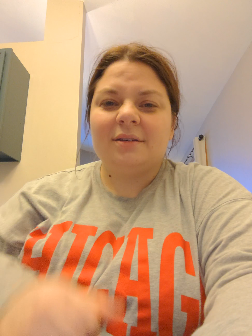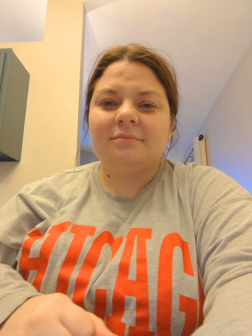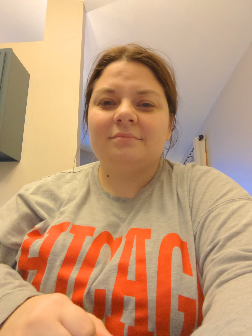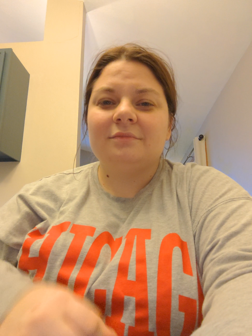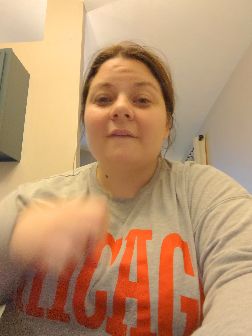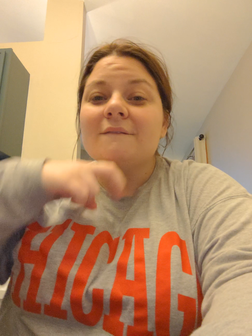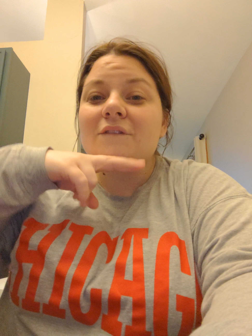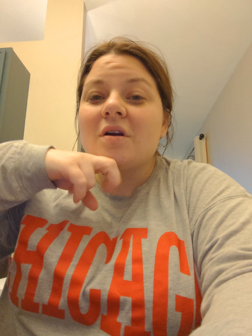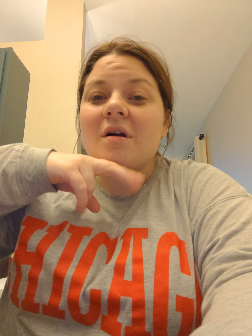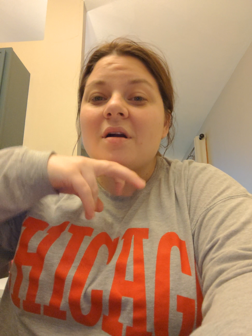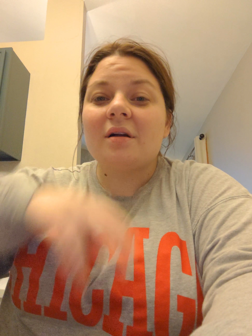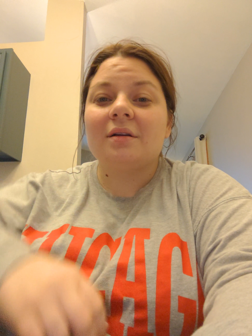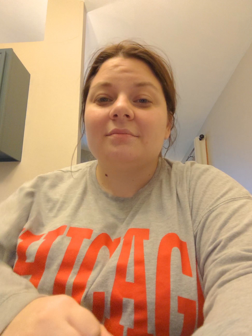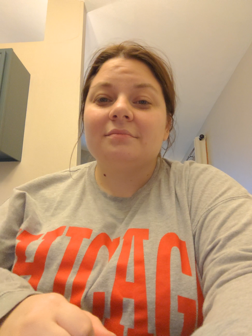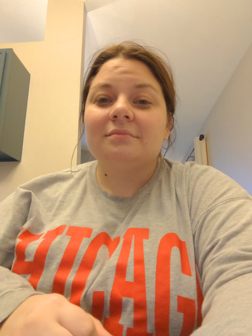frog